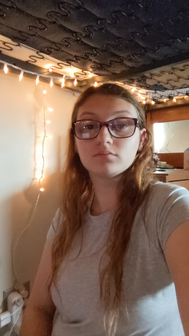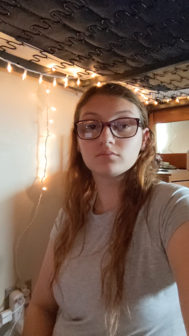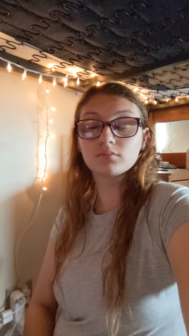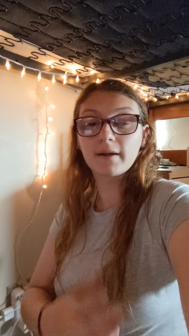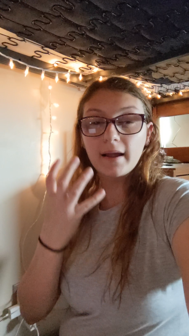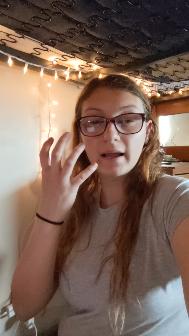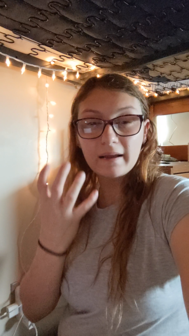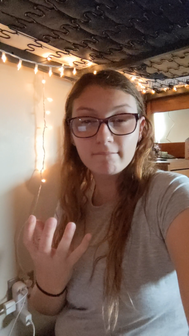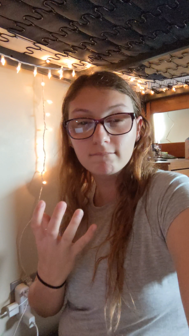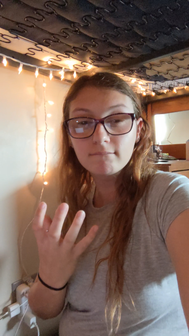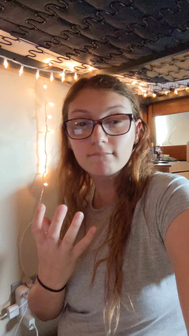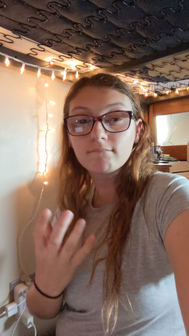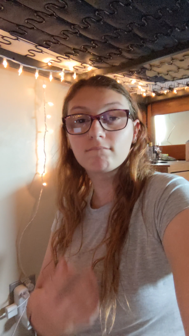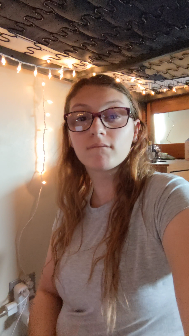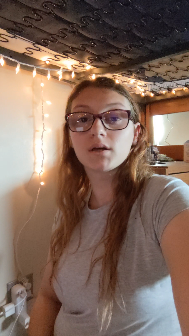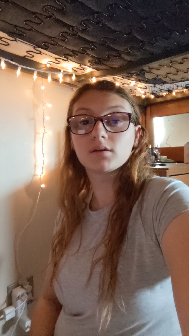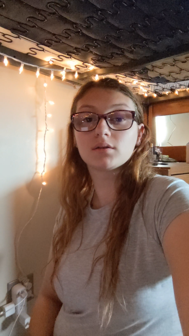heavy